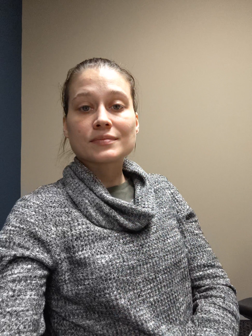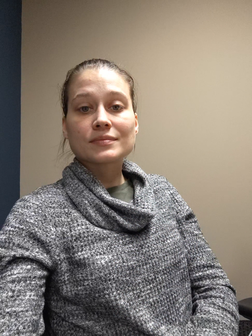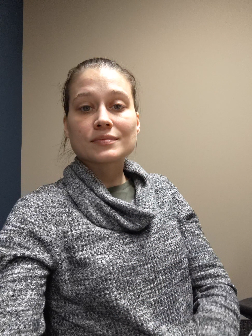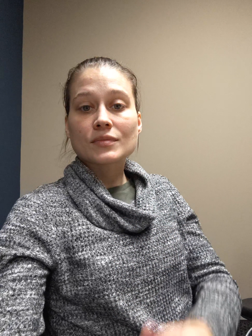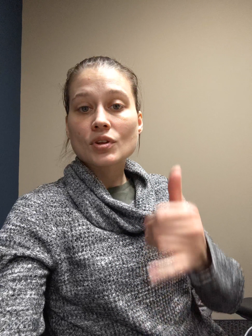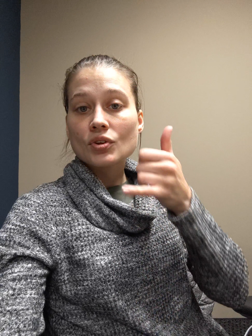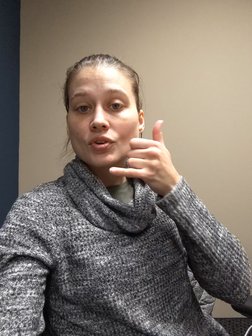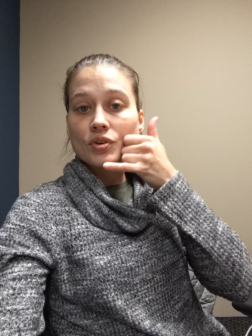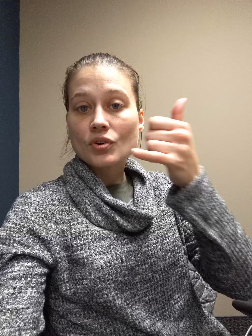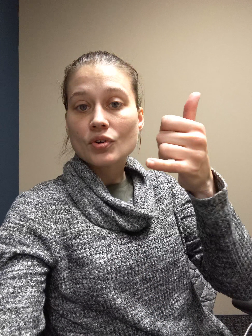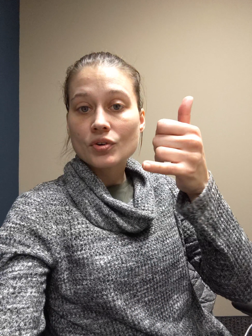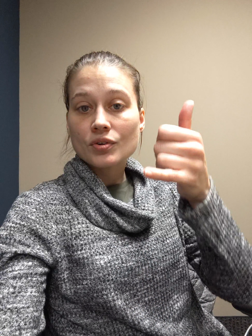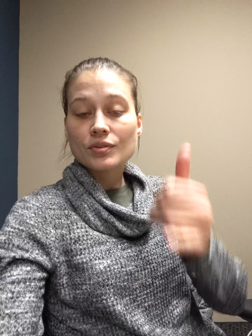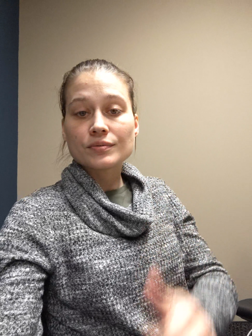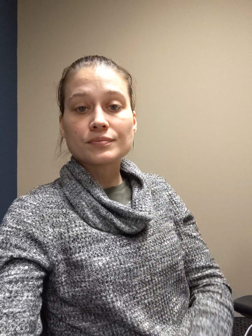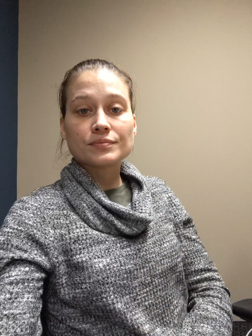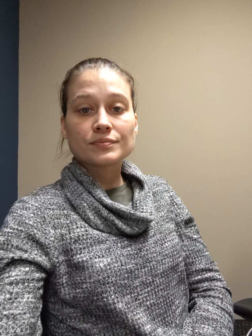call on the phone